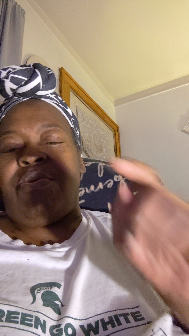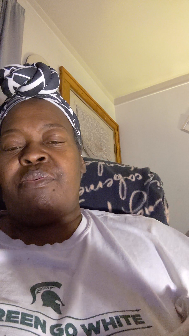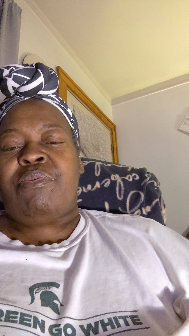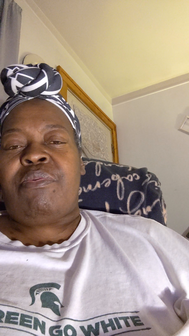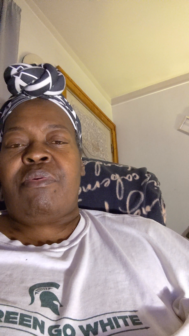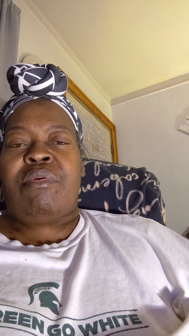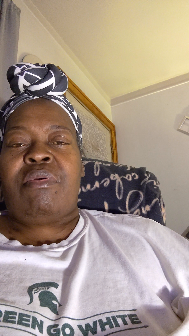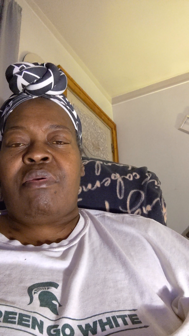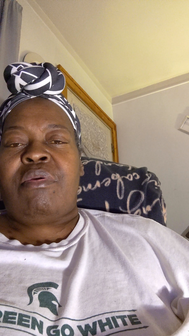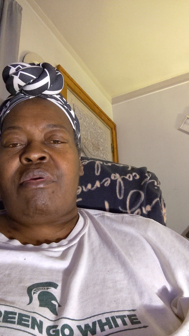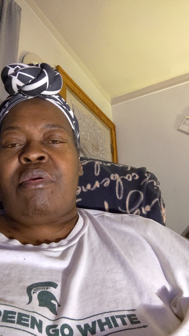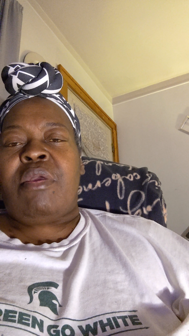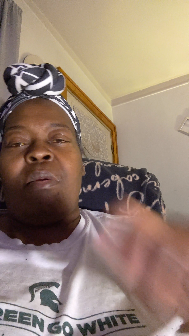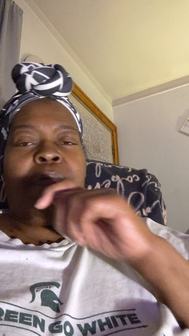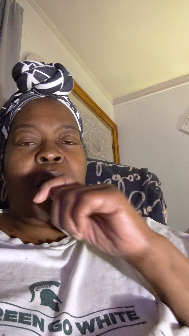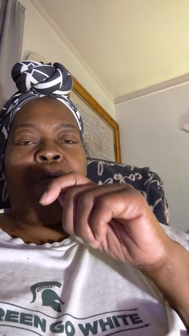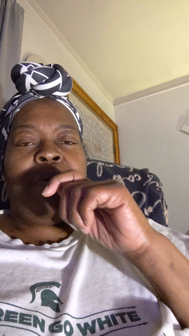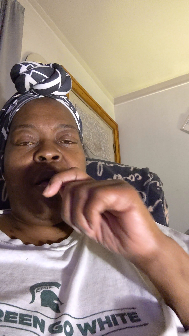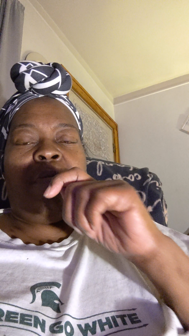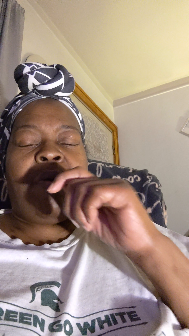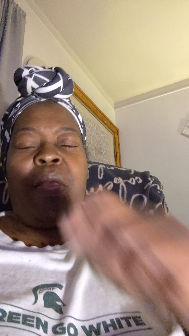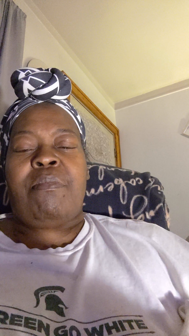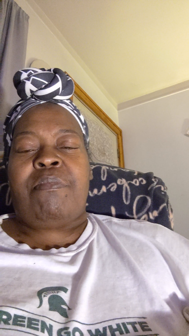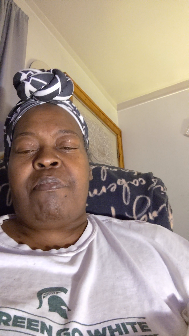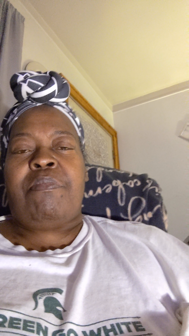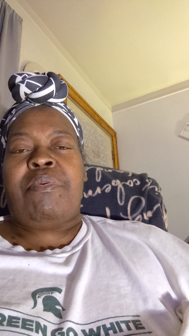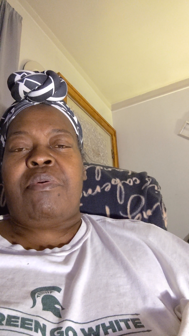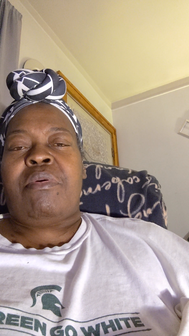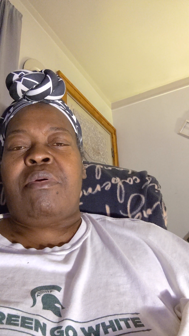popsicle